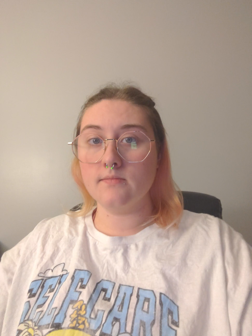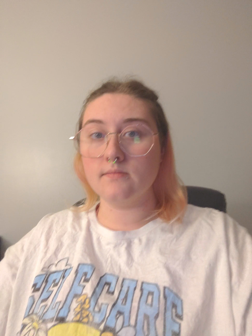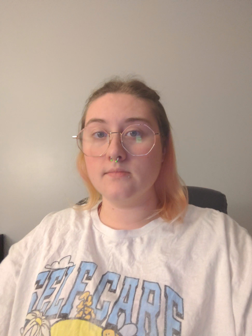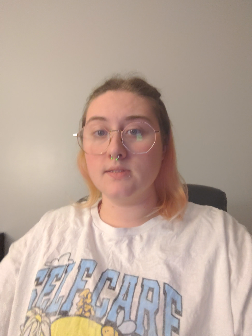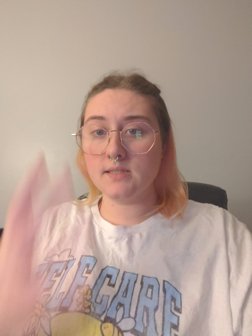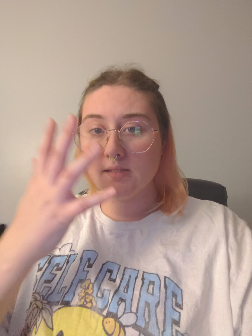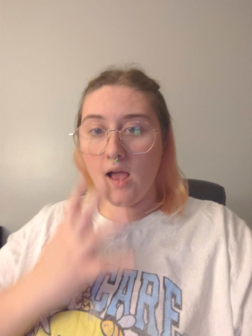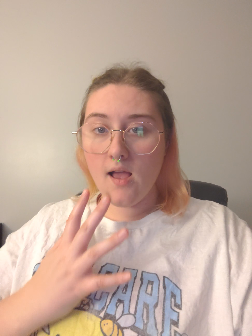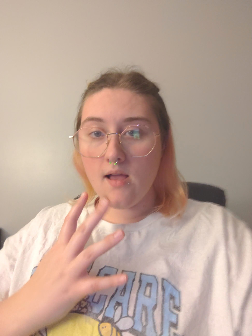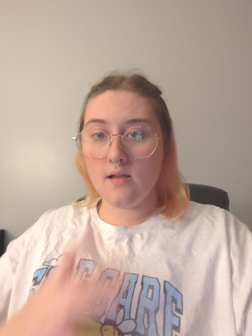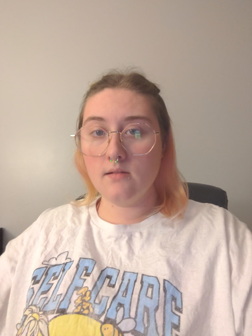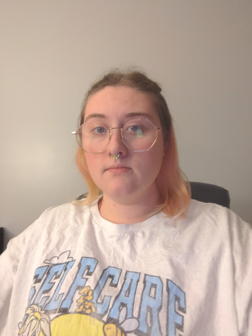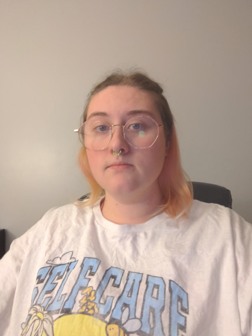sad